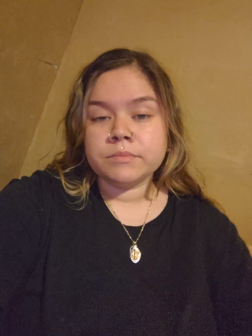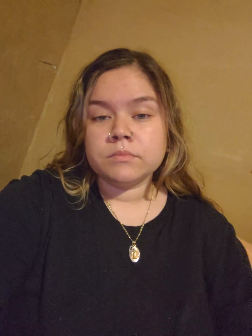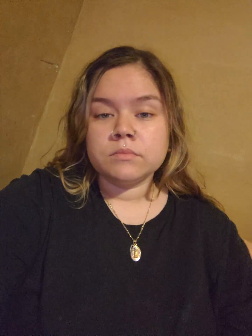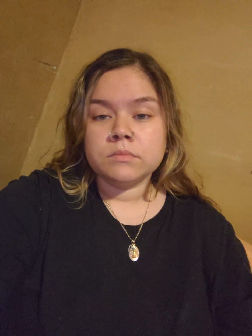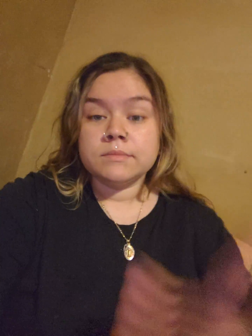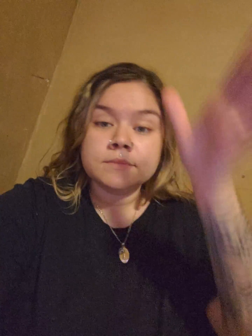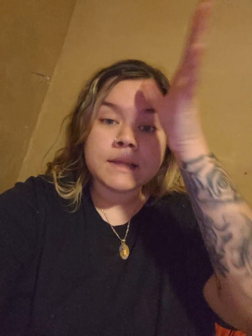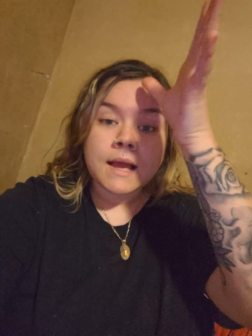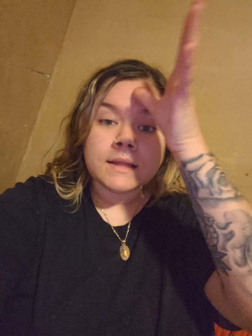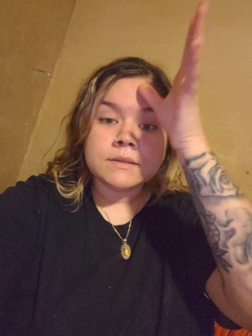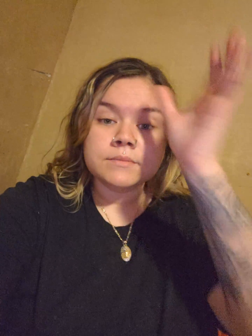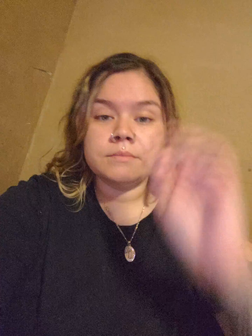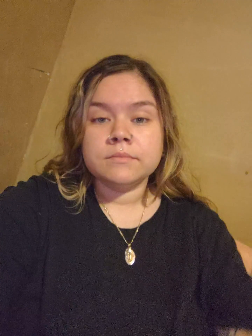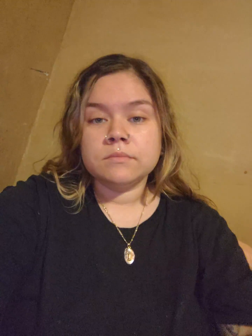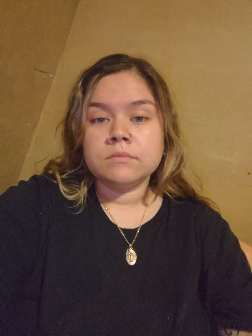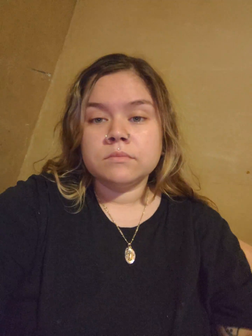daddy